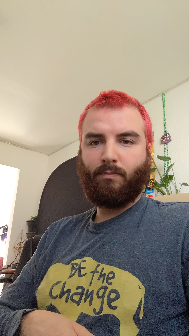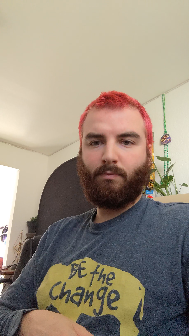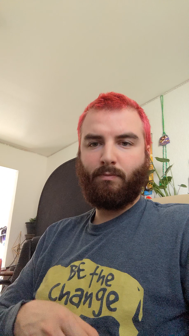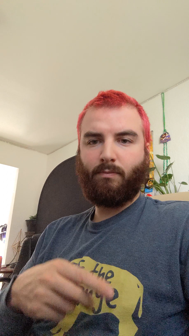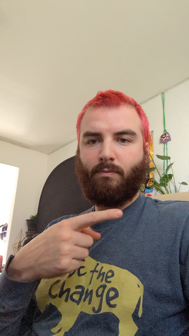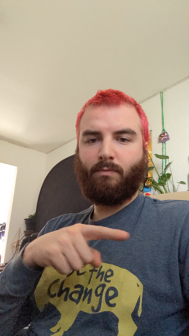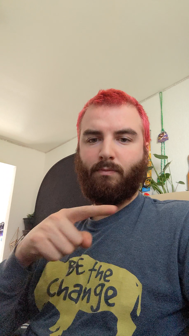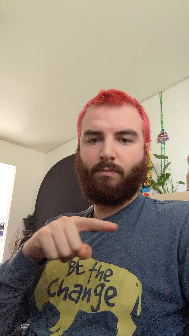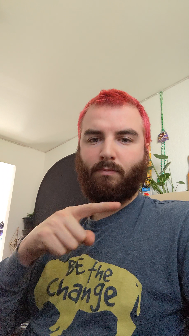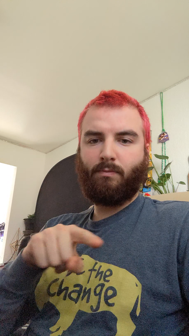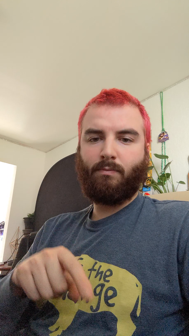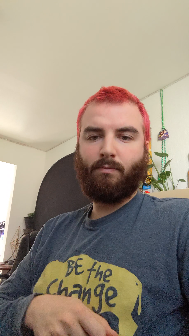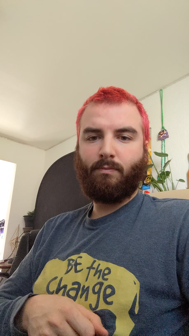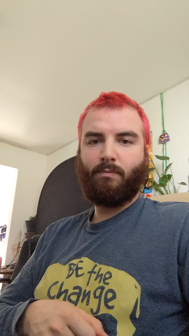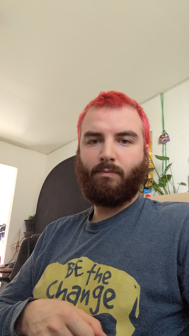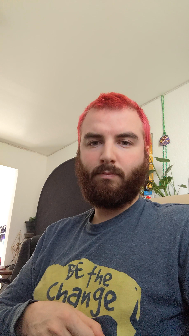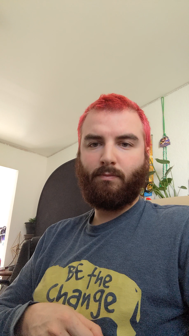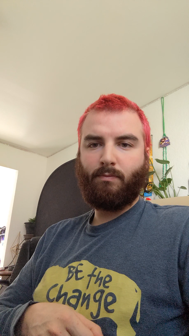knife